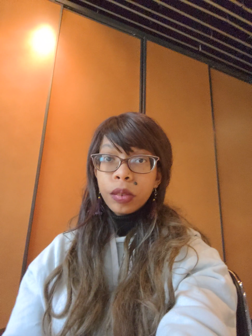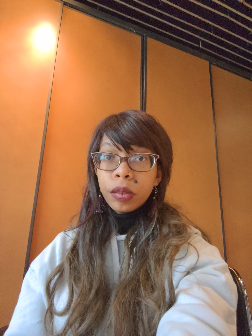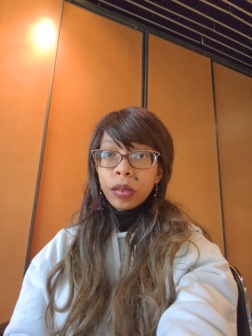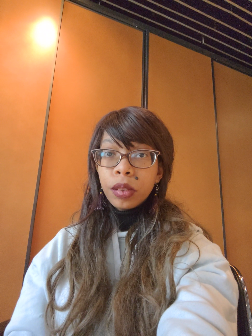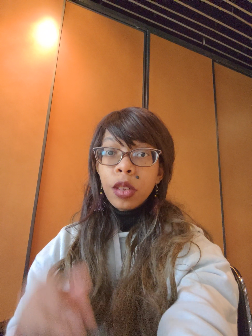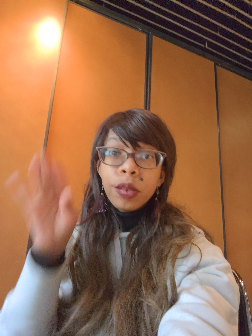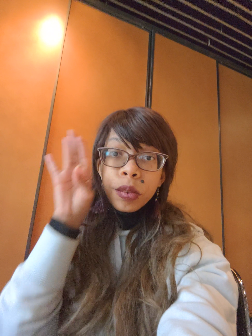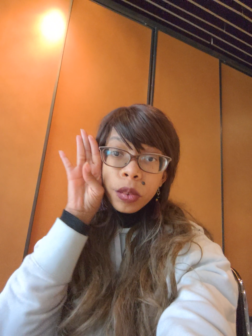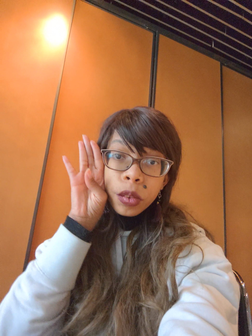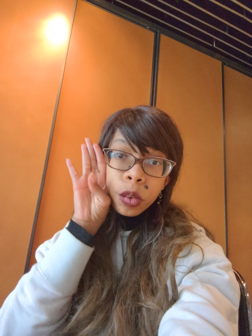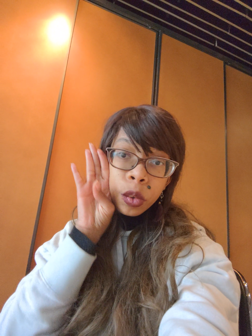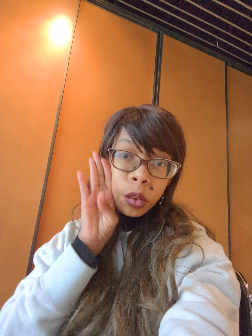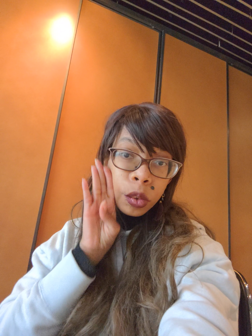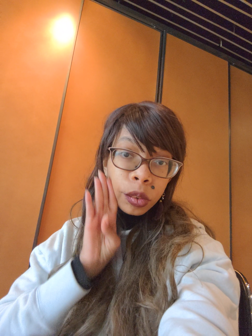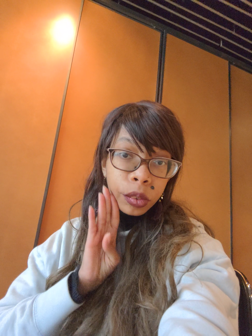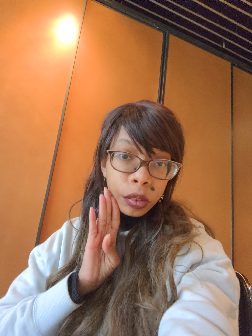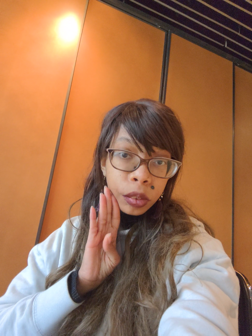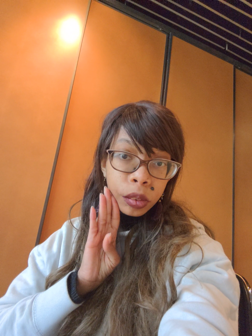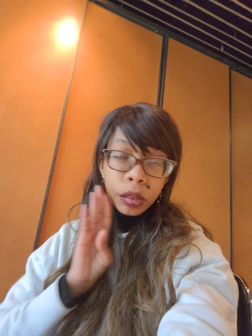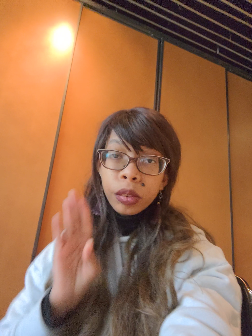brown